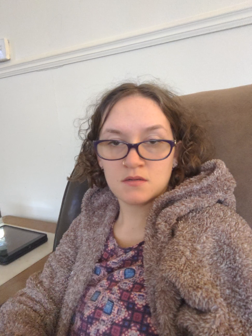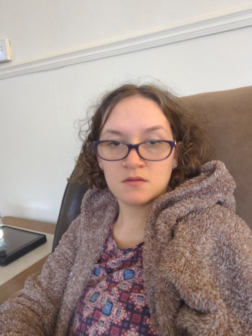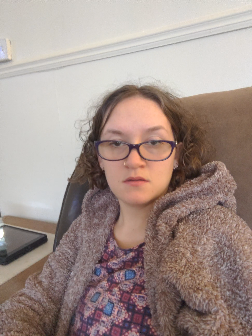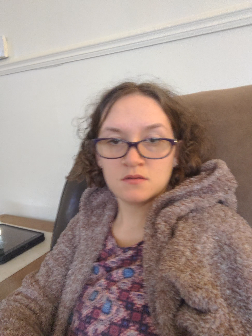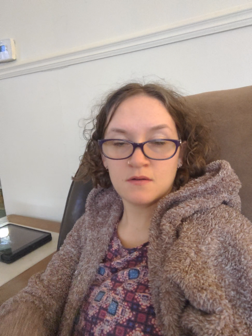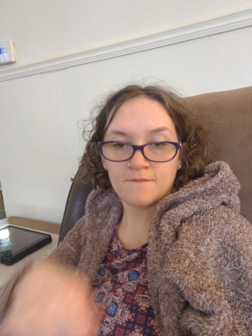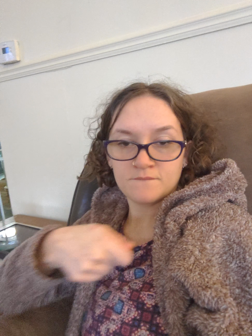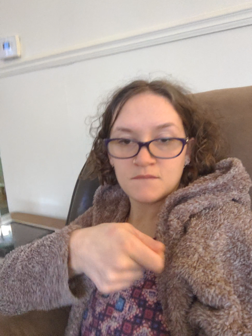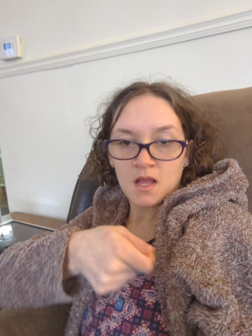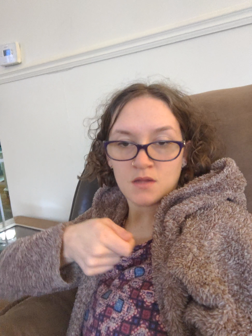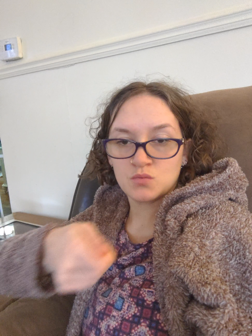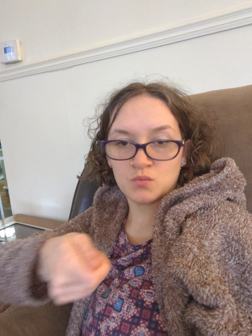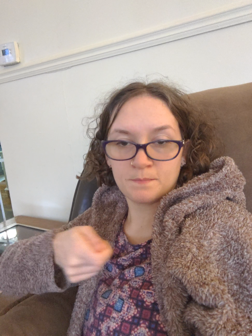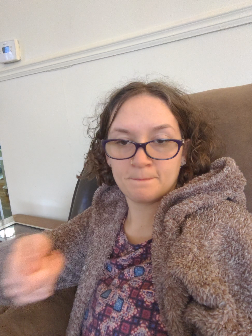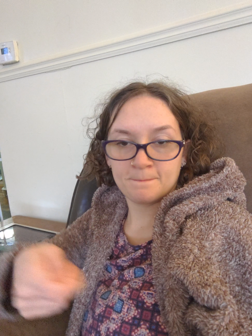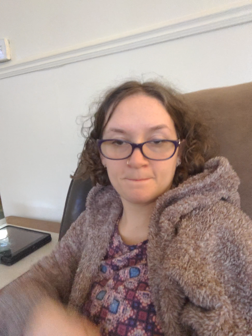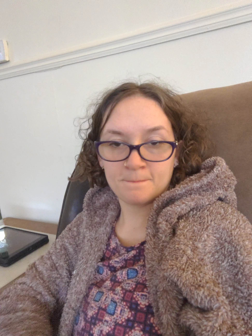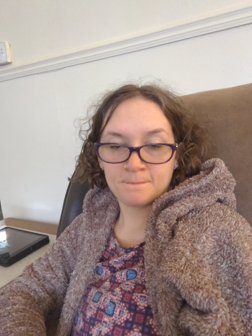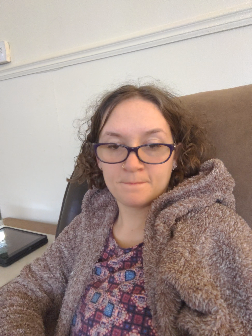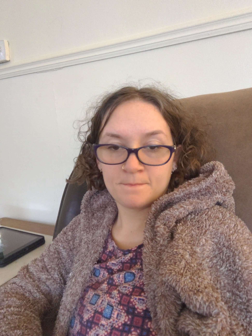vacuum